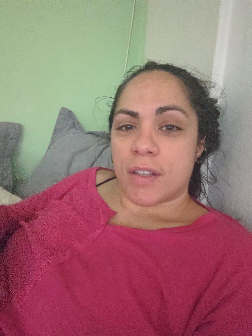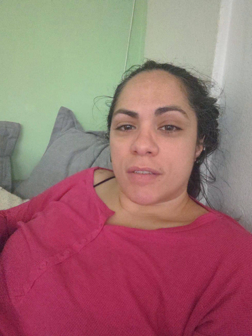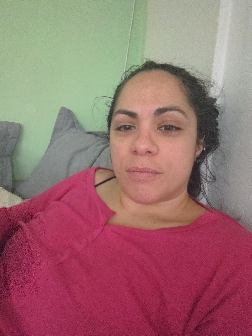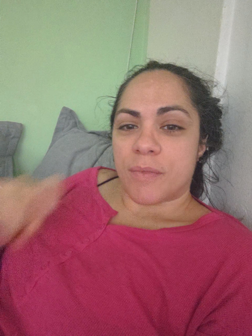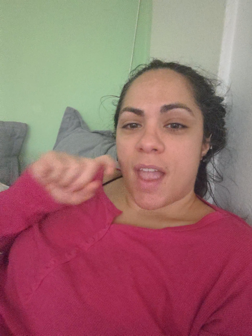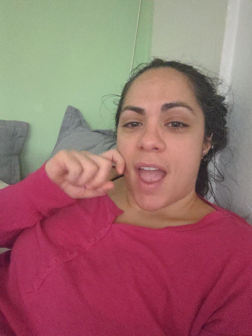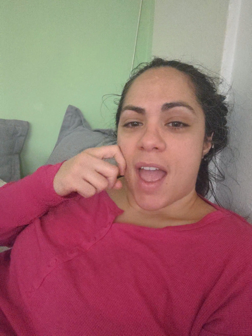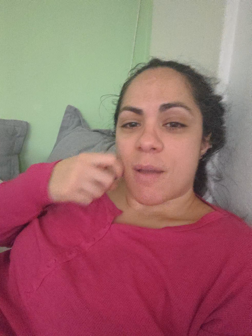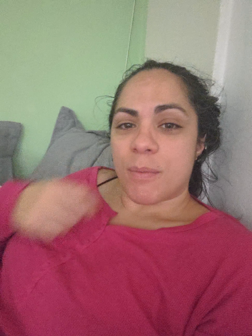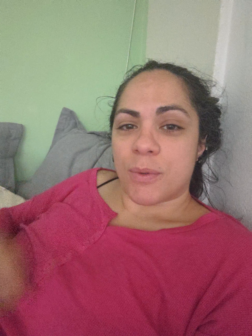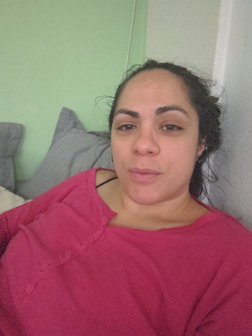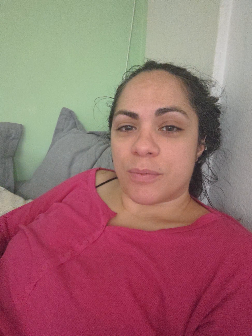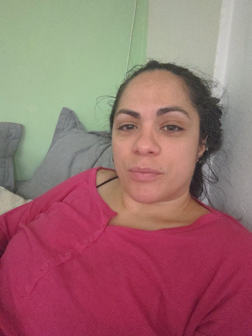apple